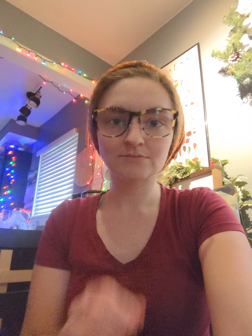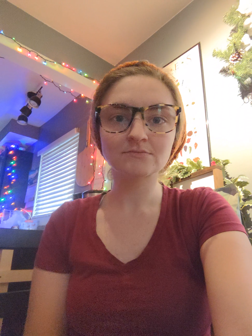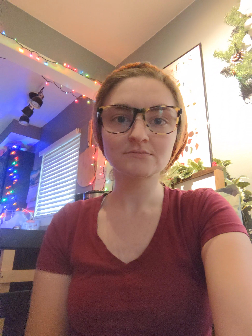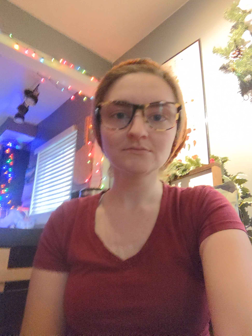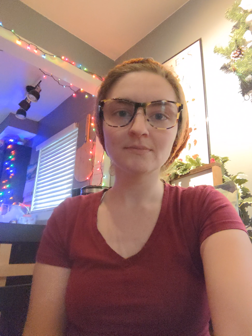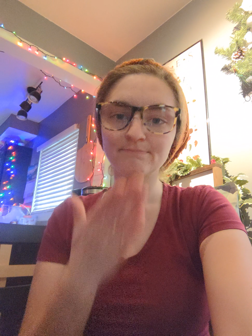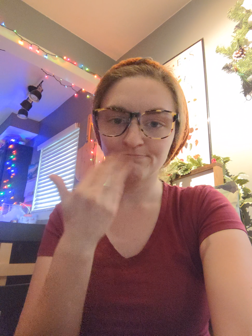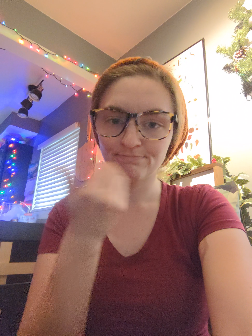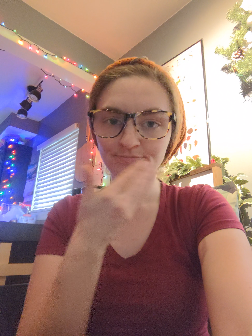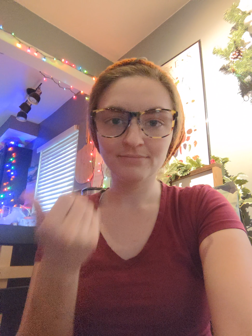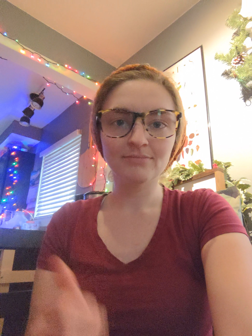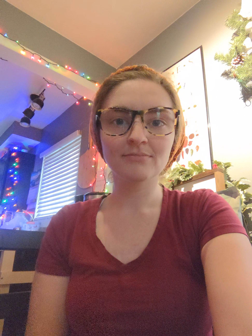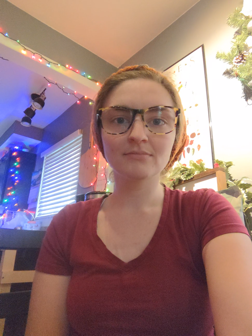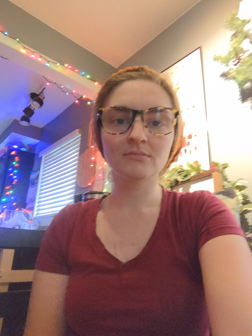napkin